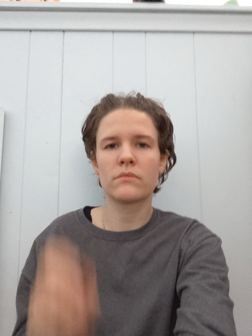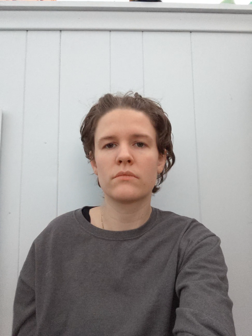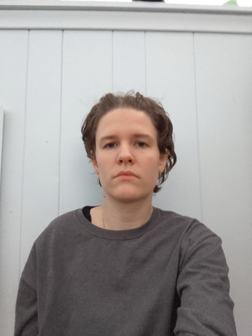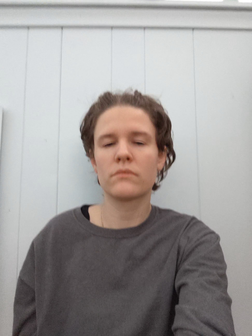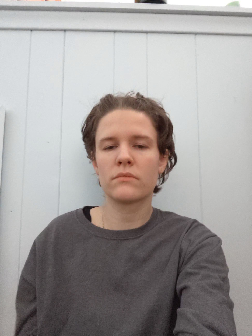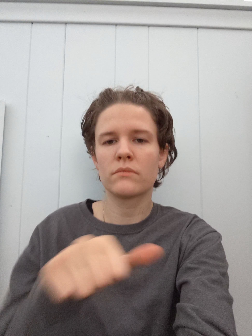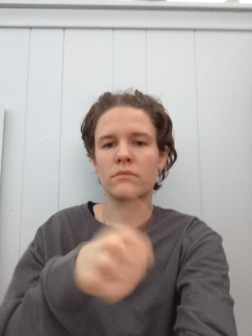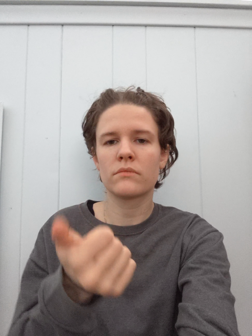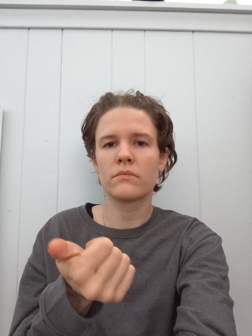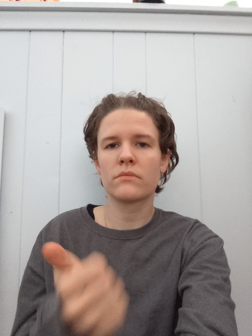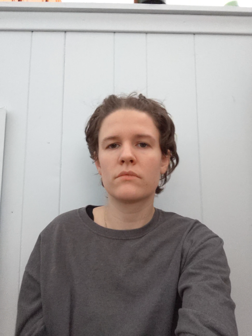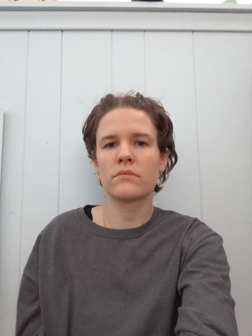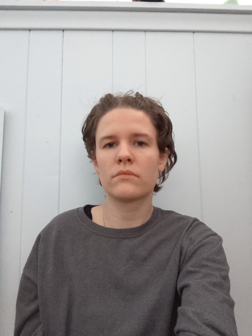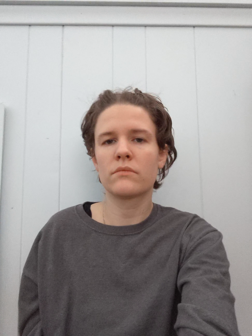another